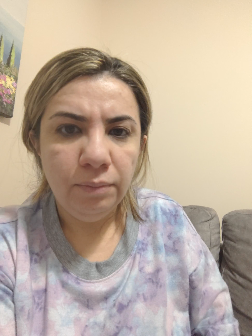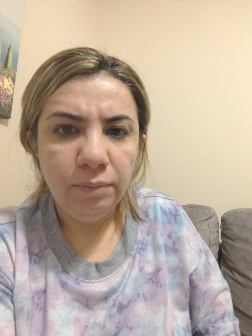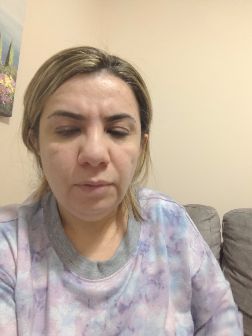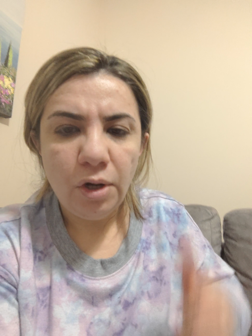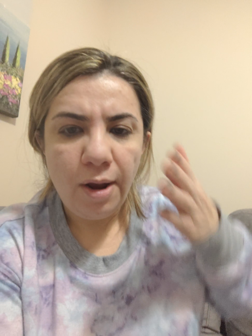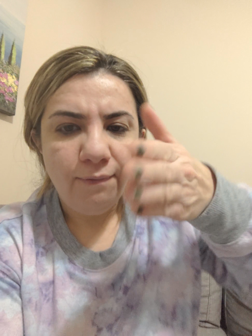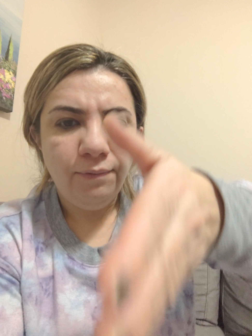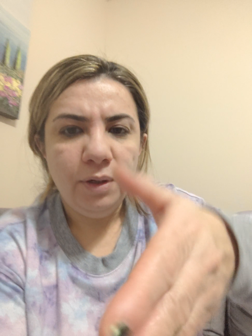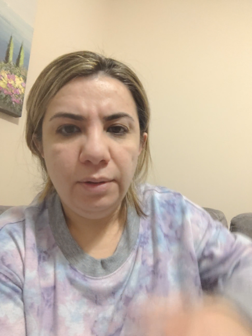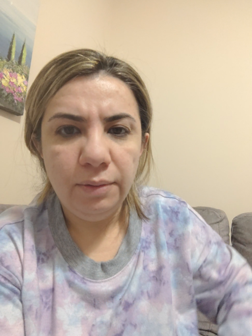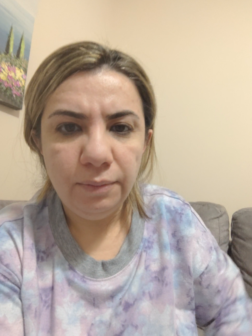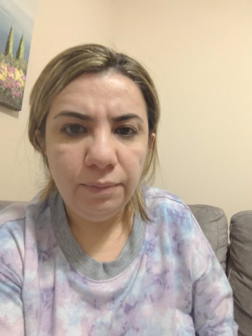after